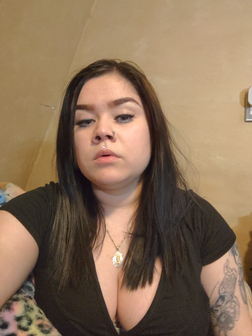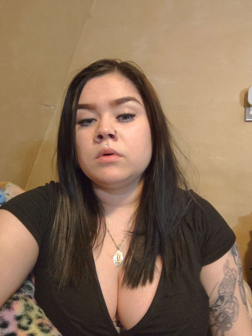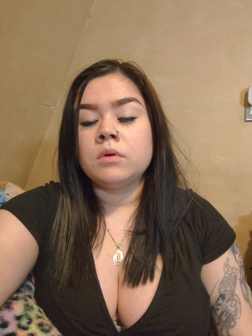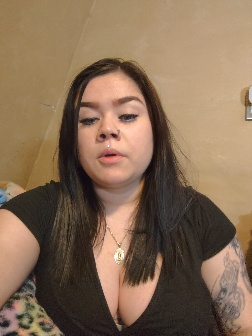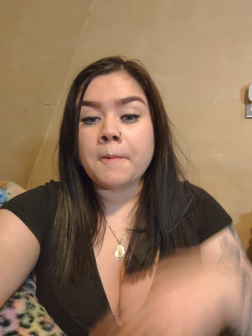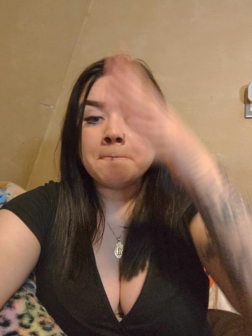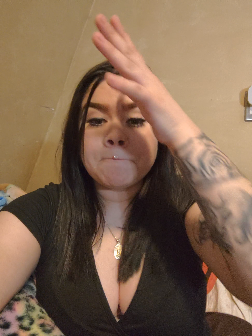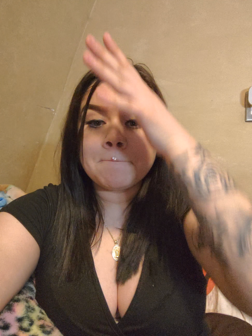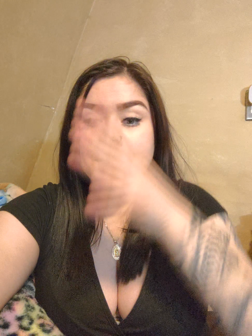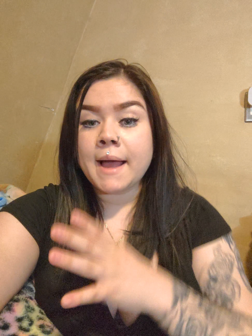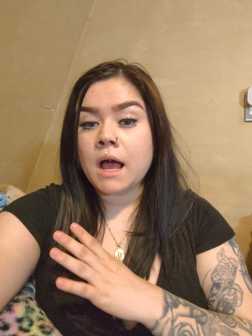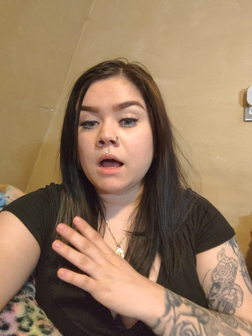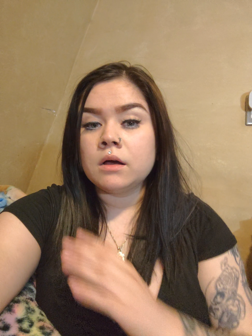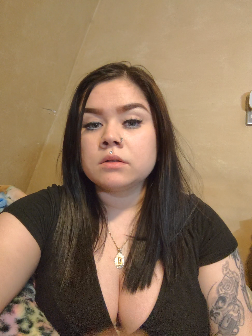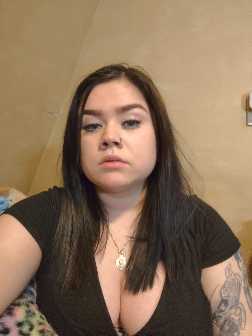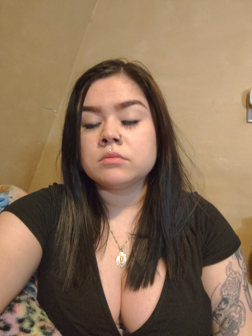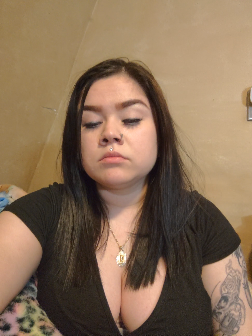man